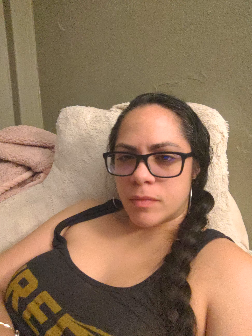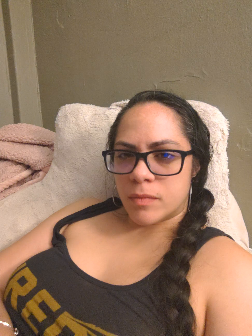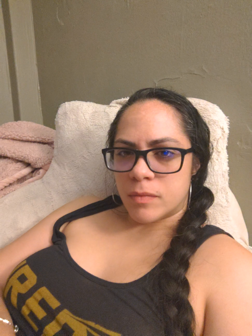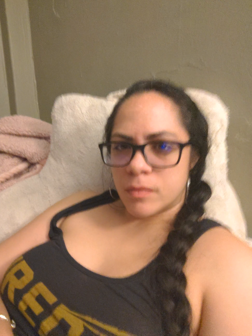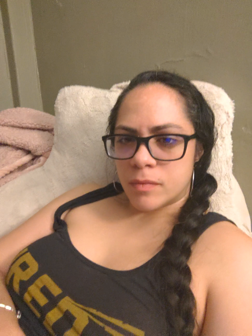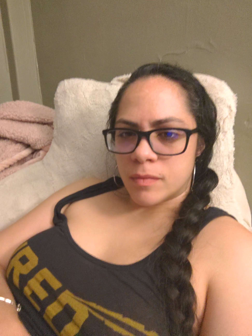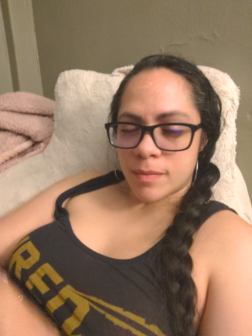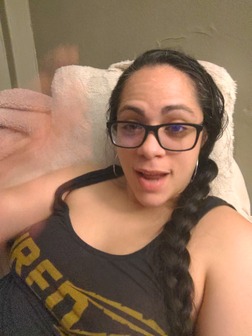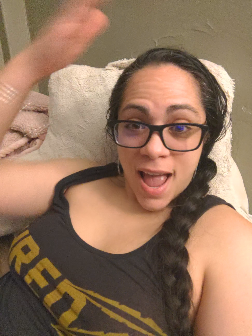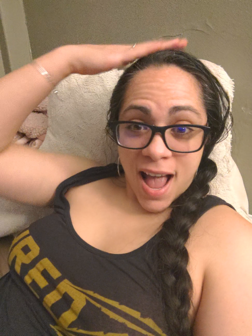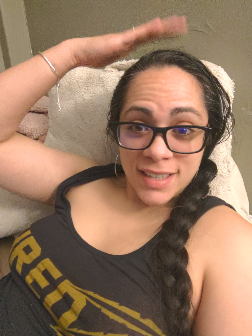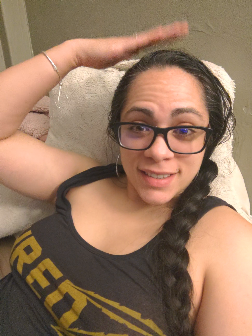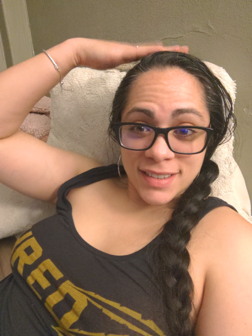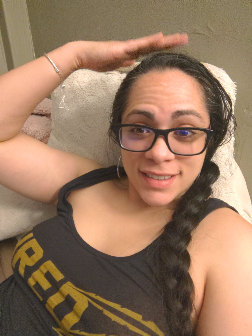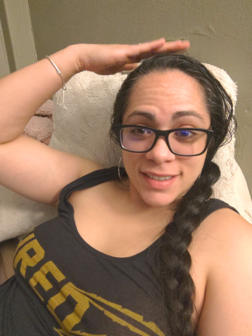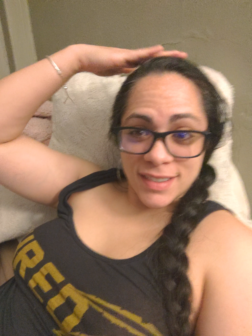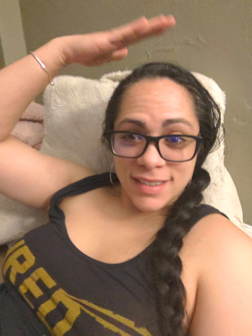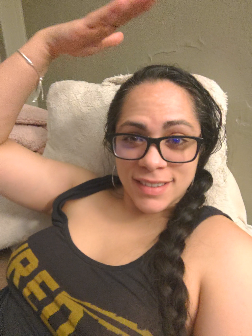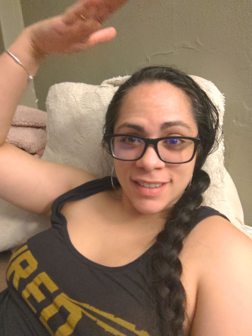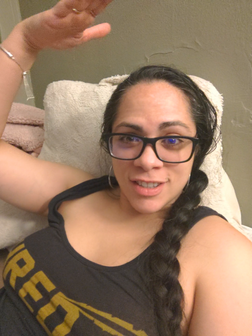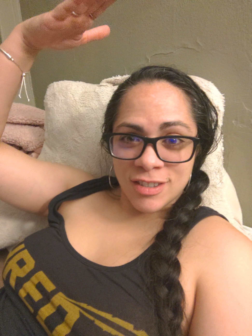hat